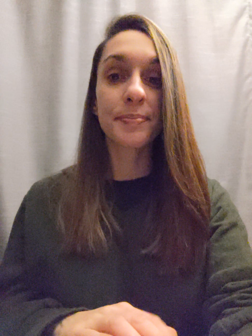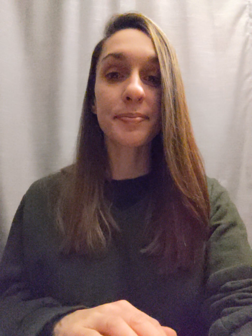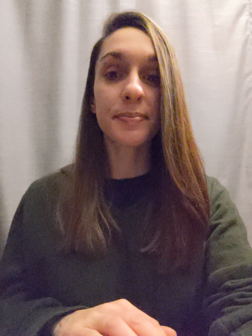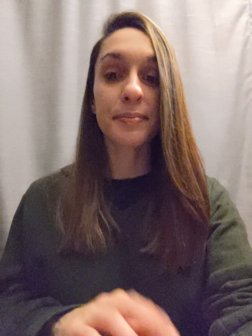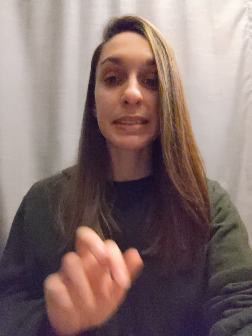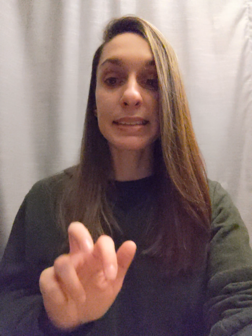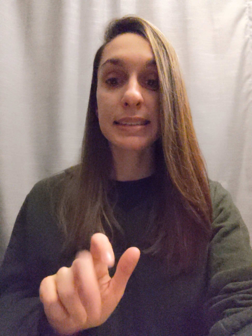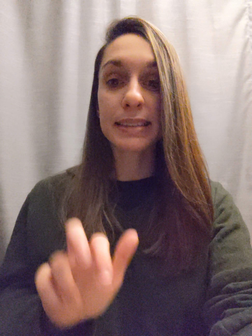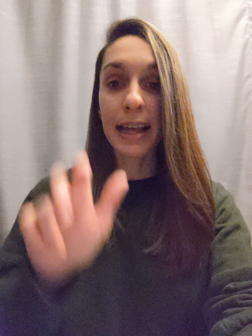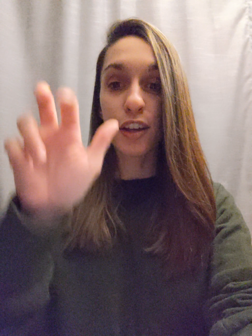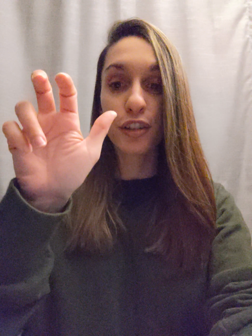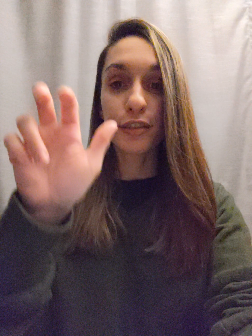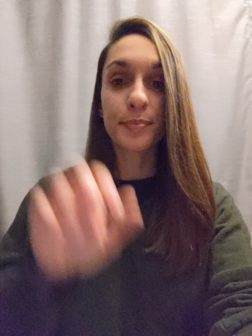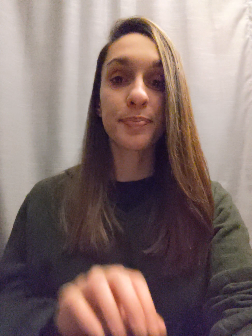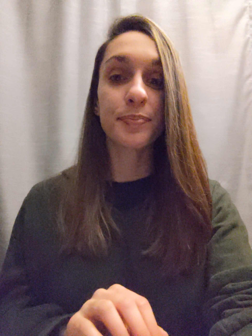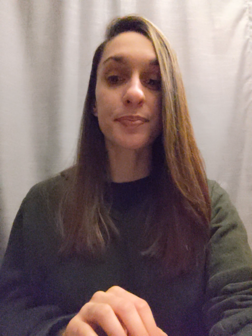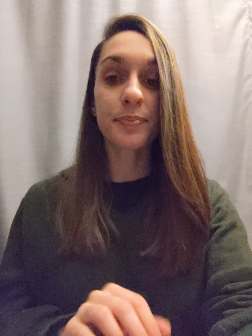stairs